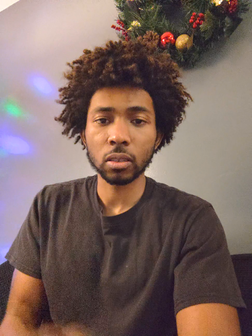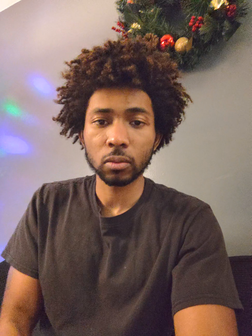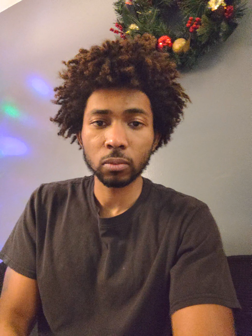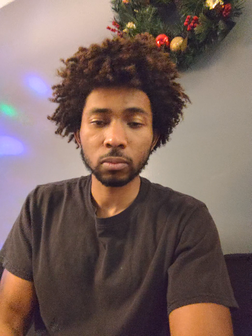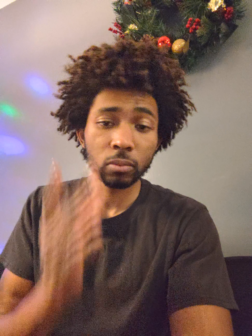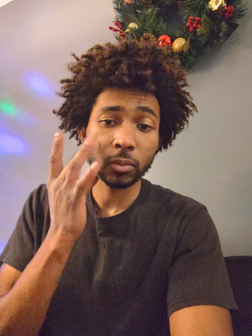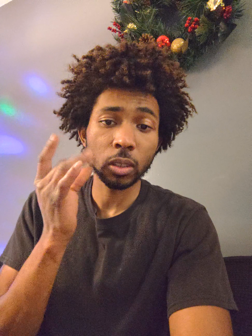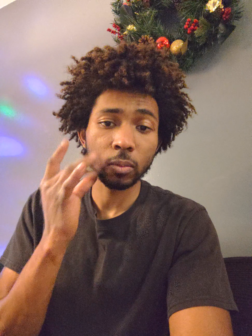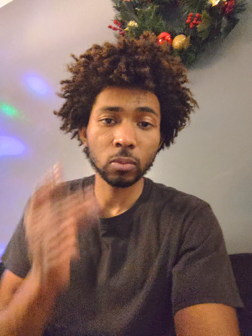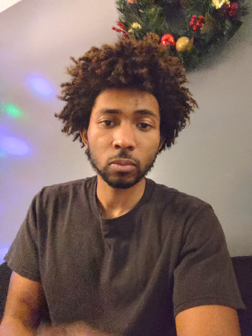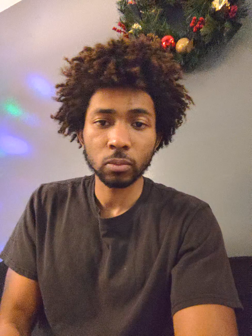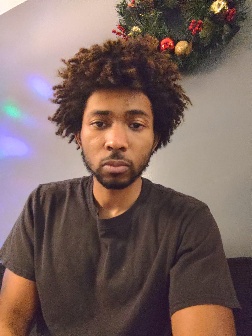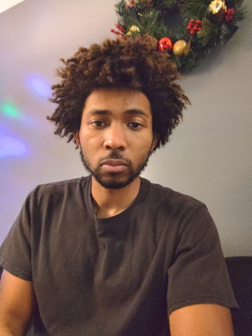kitty